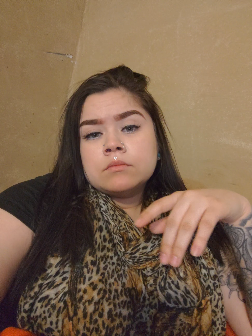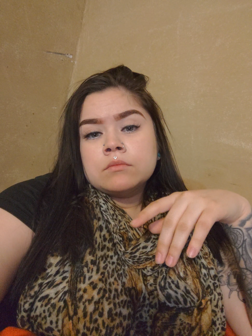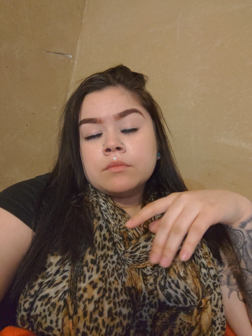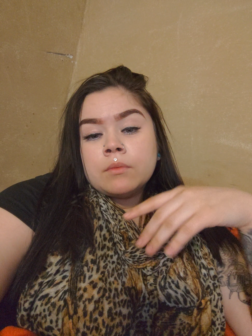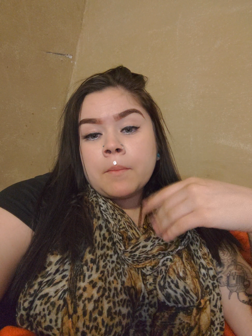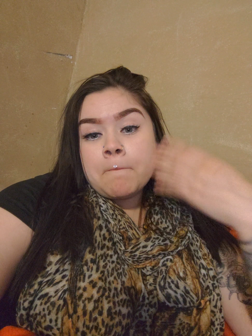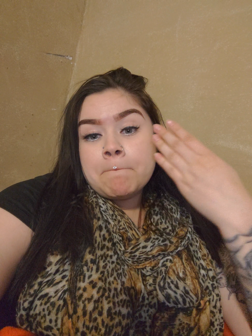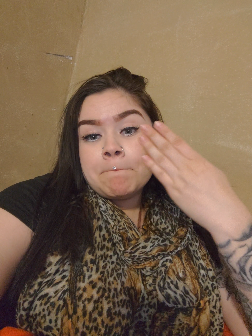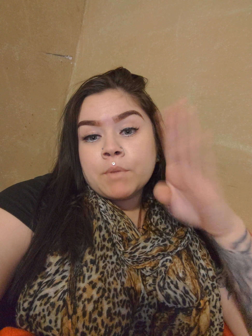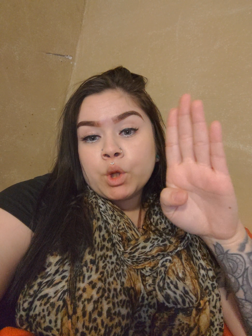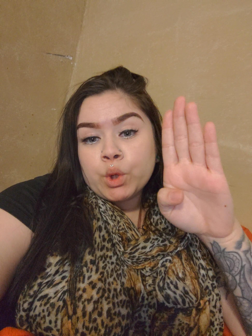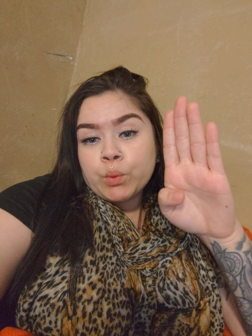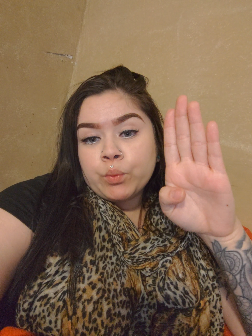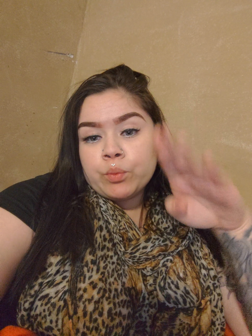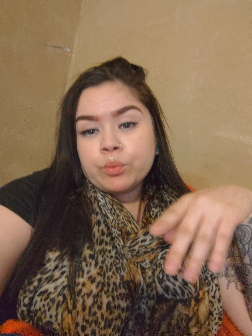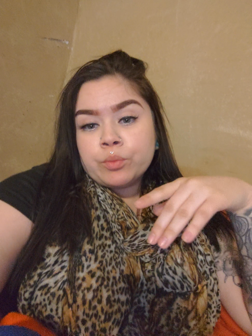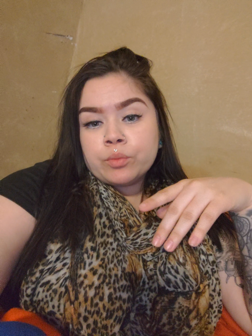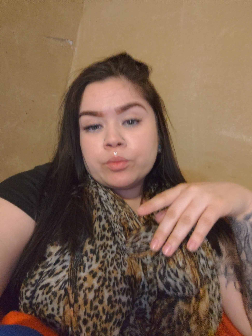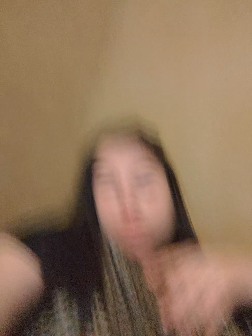blue